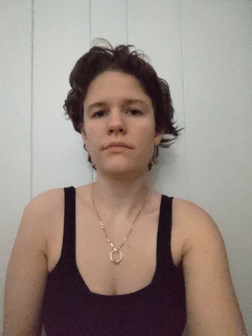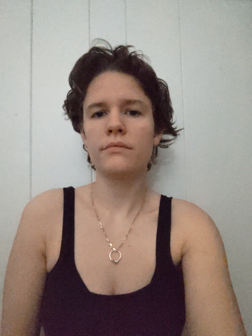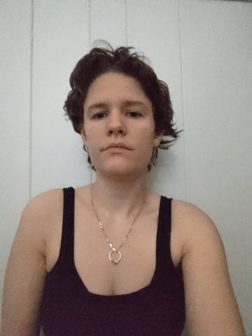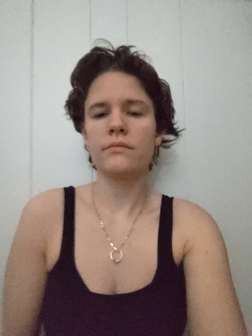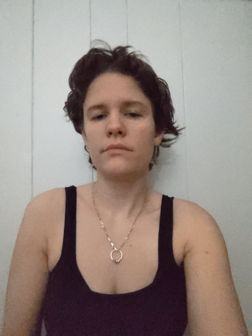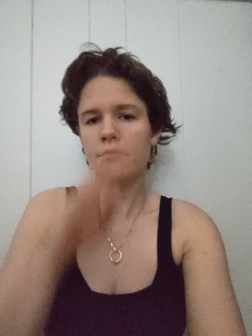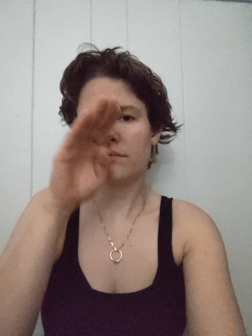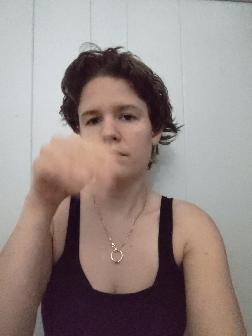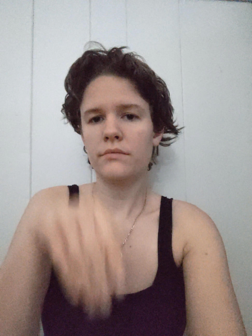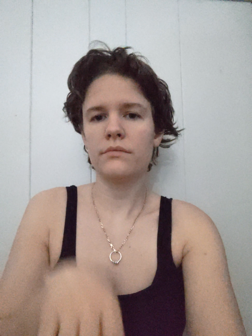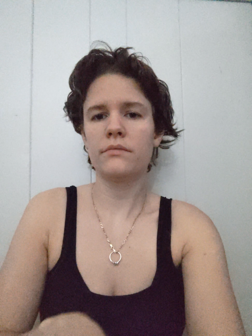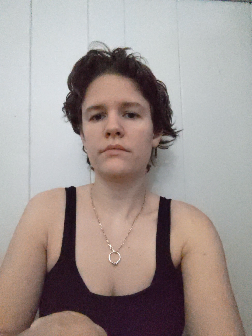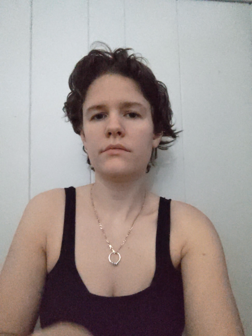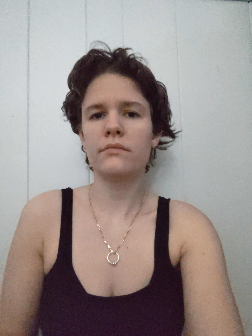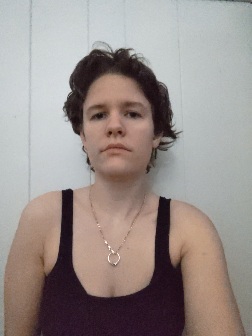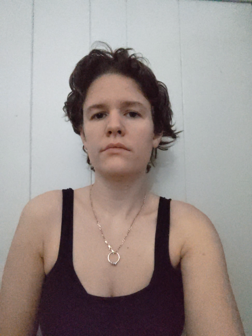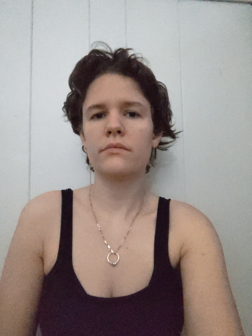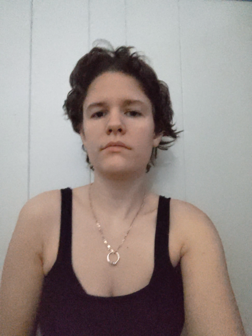elephant